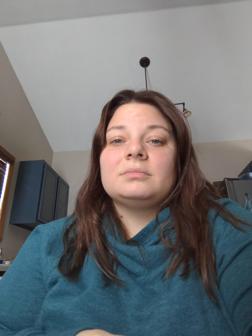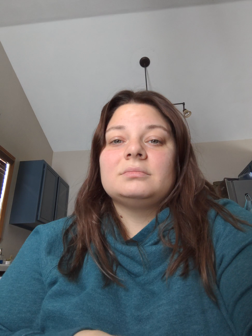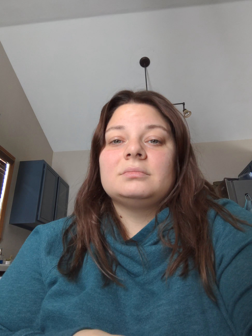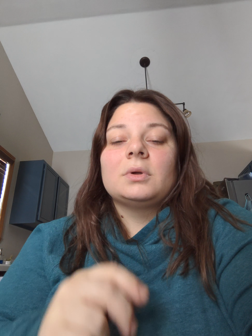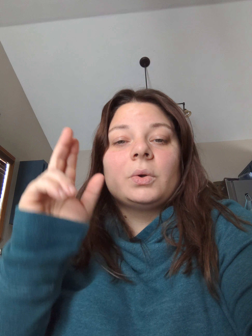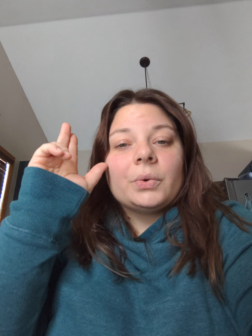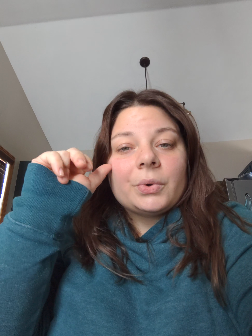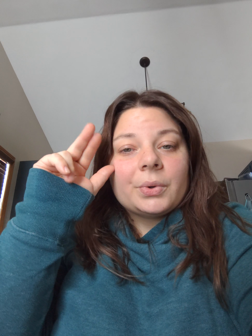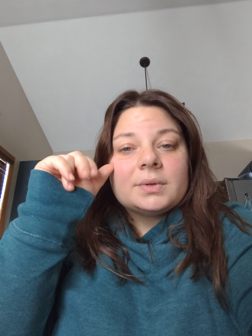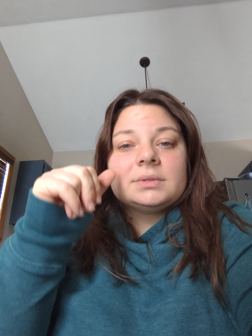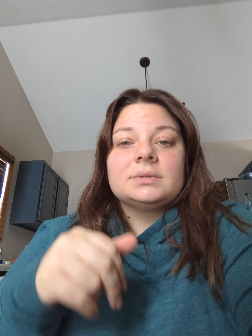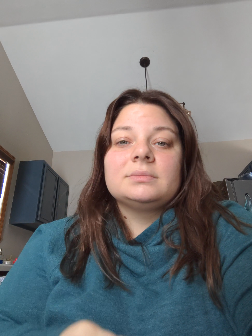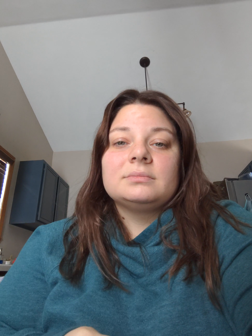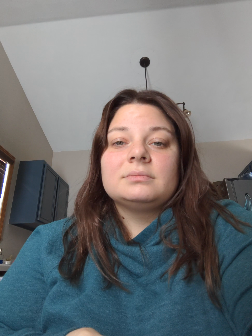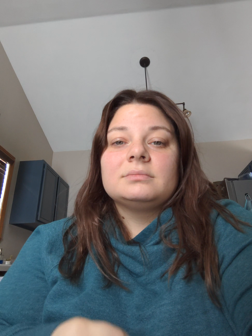horse